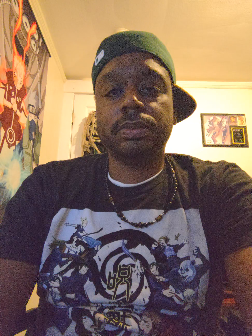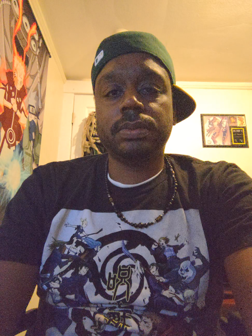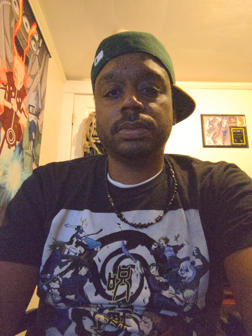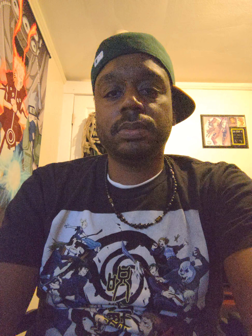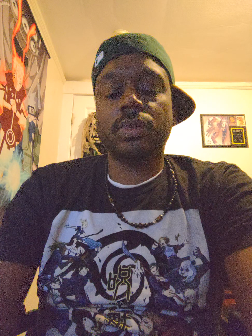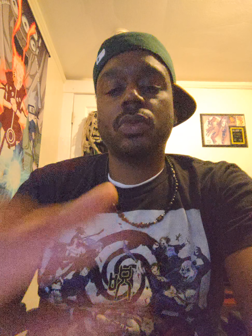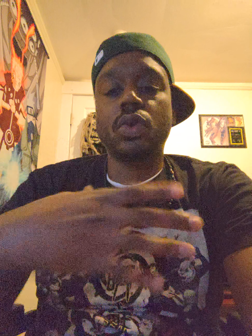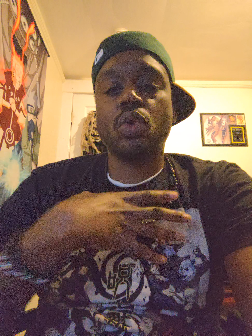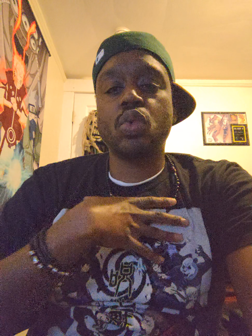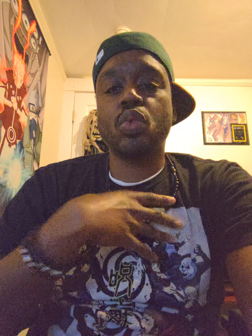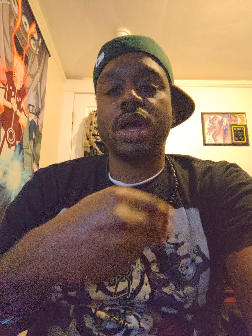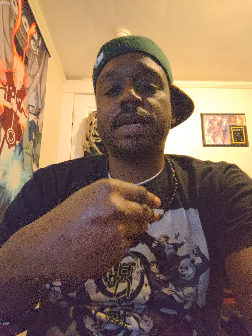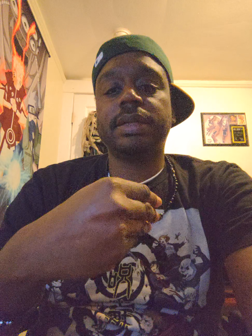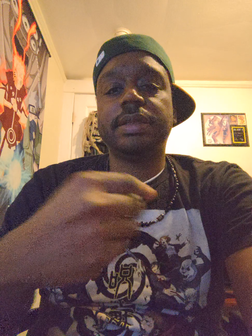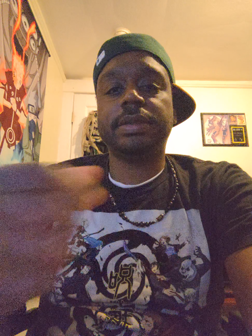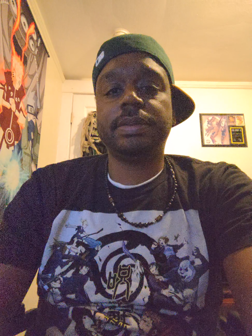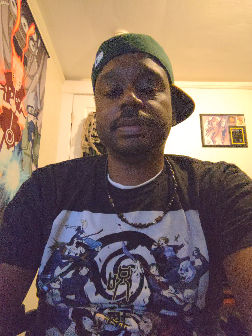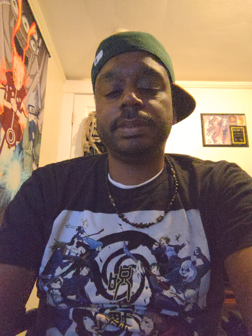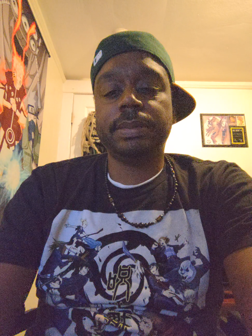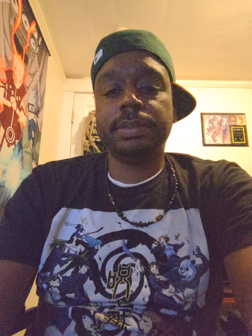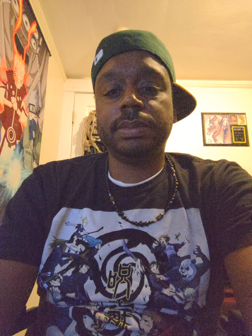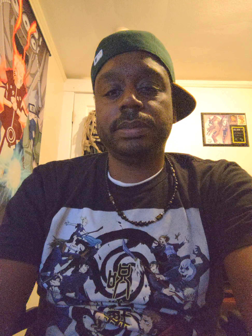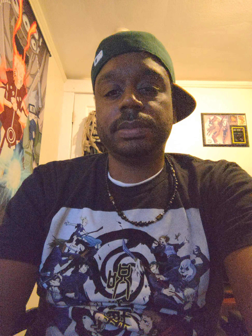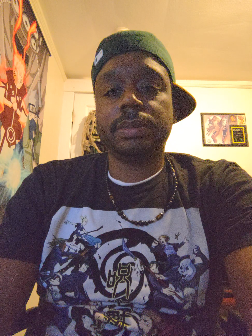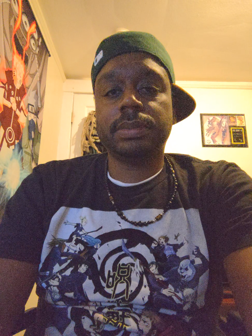white